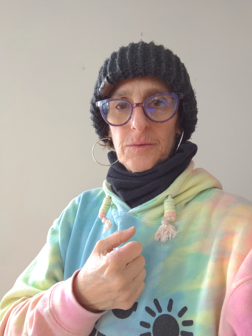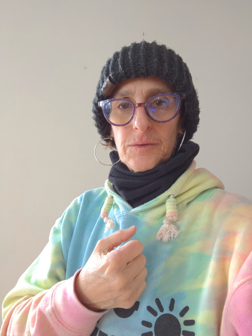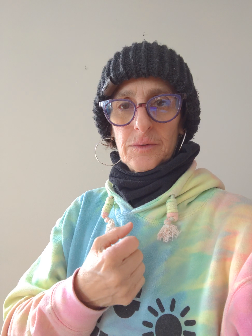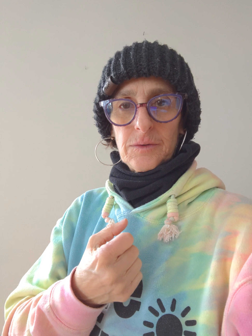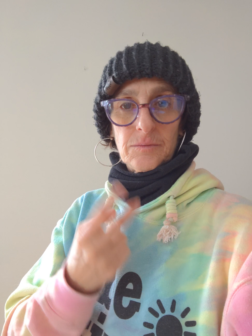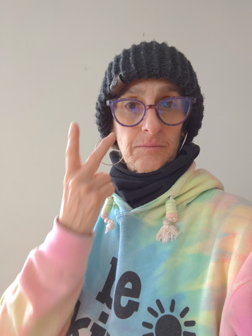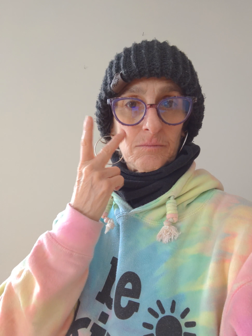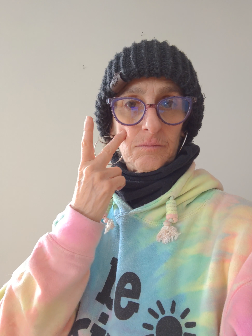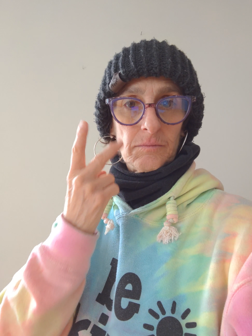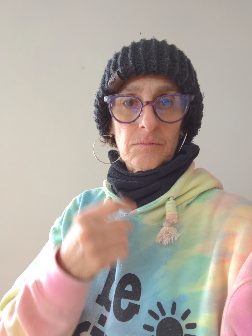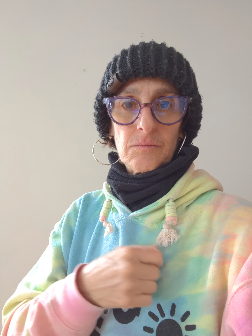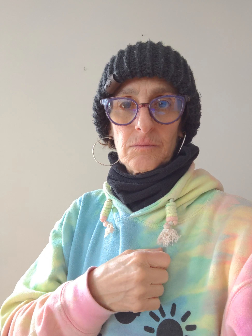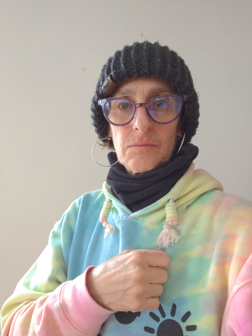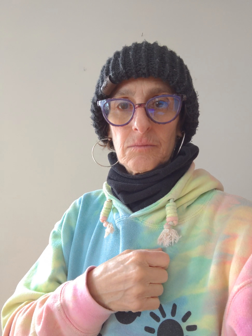see